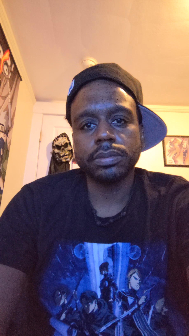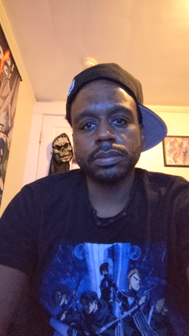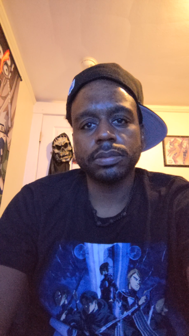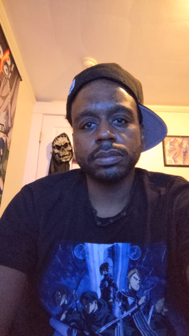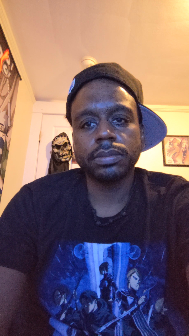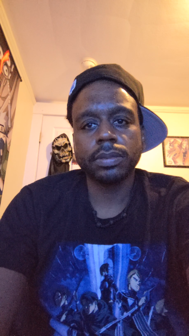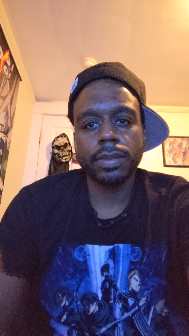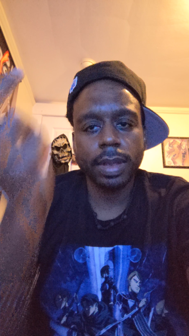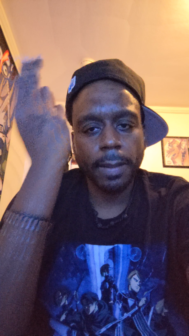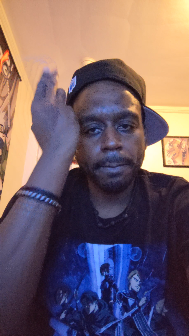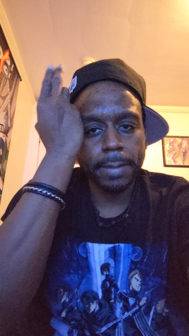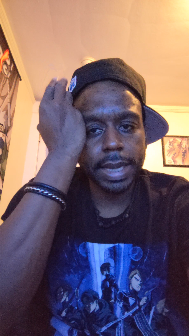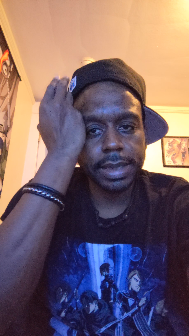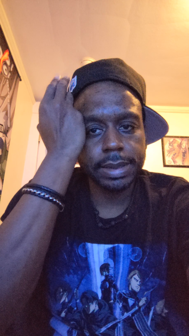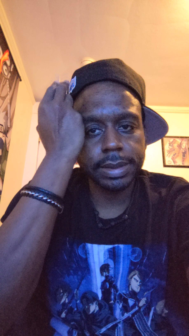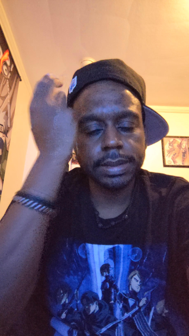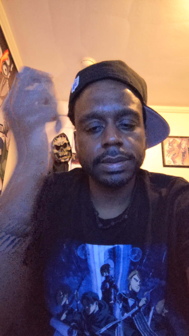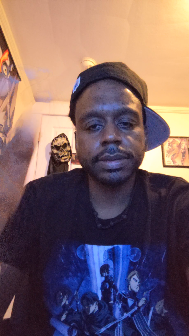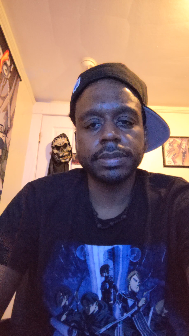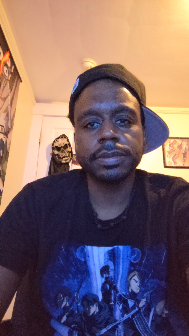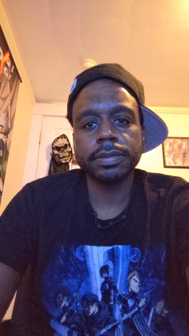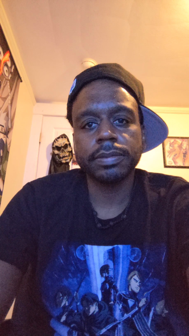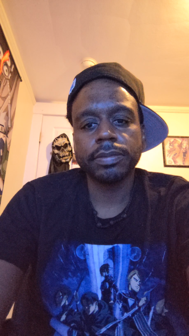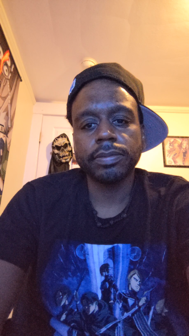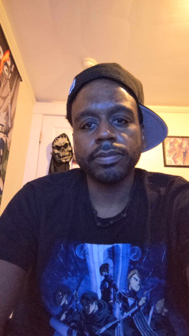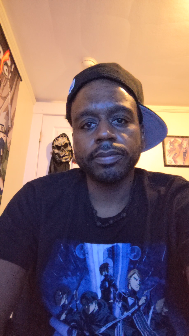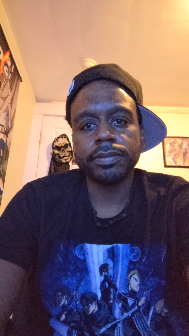bunny